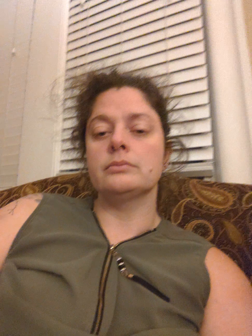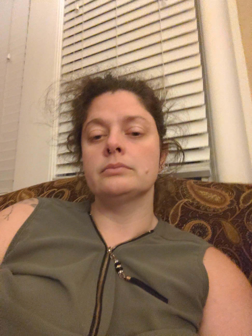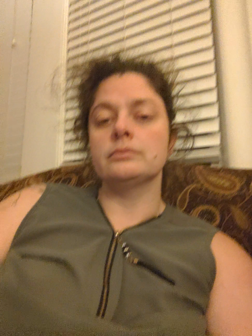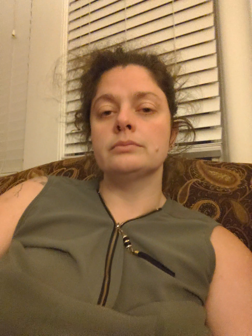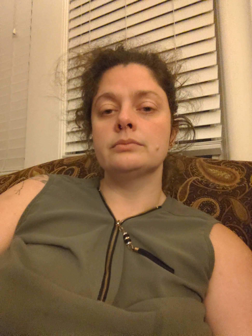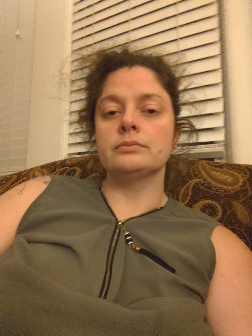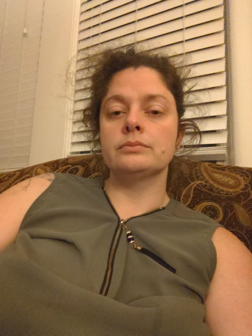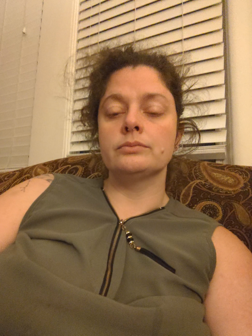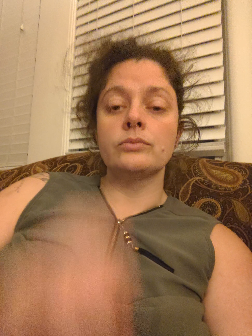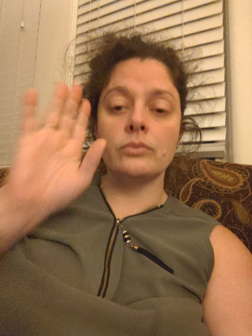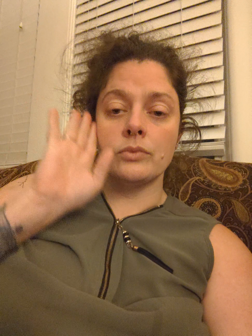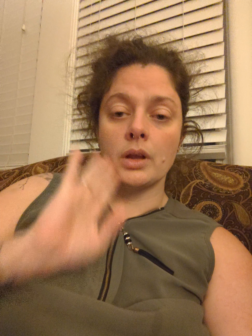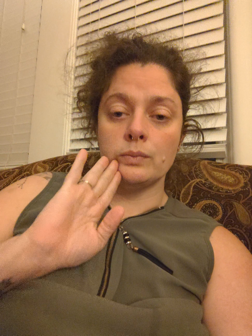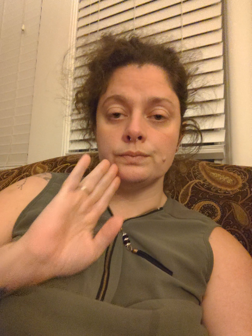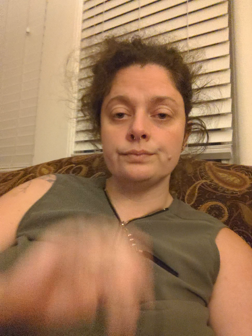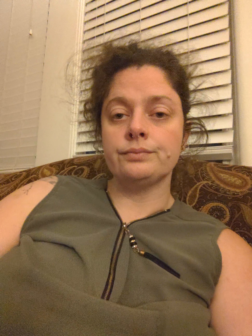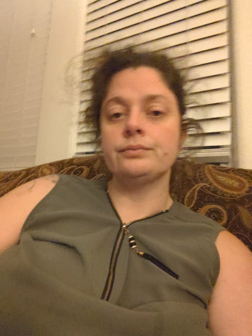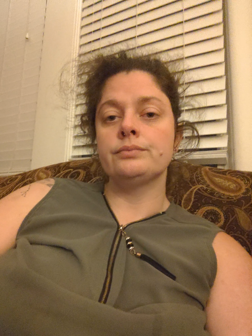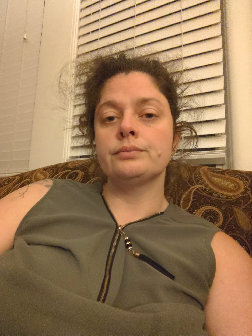brown